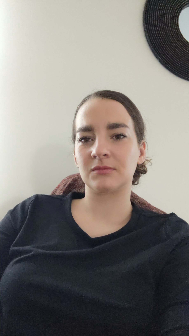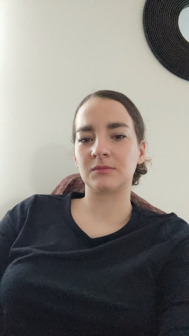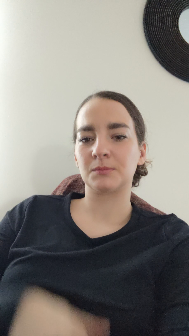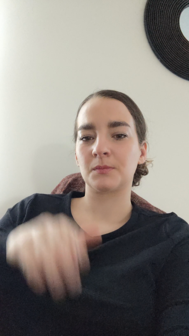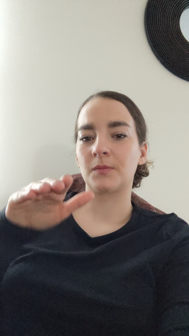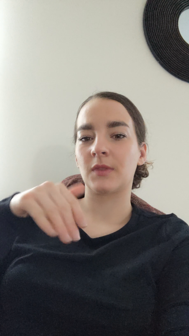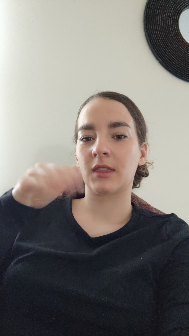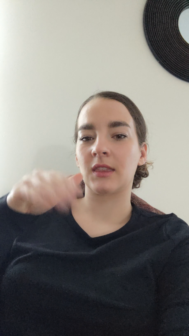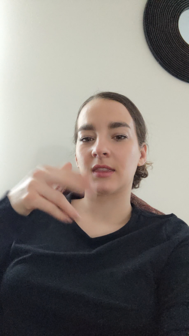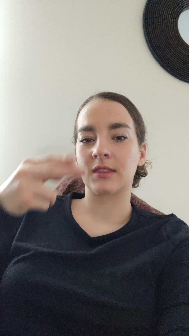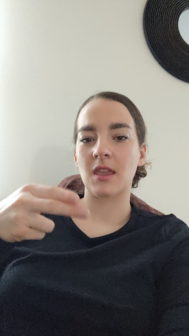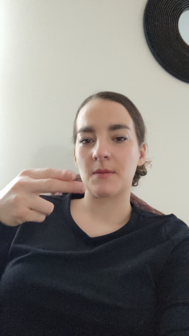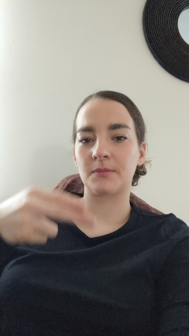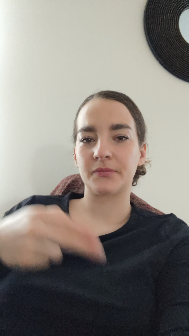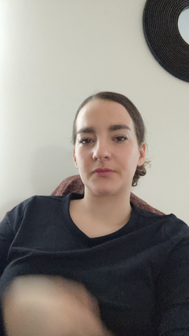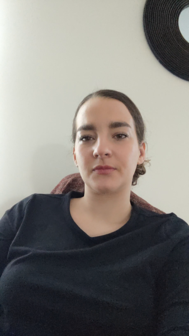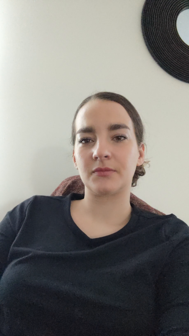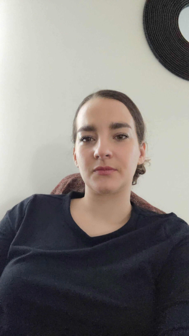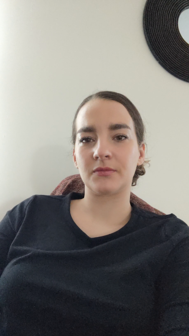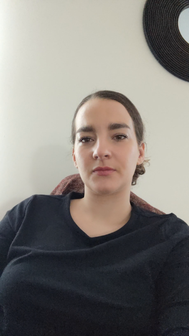pet's name